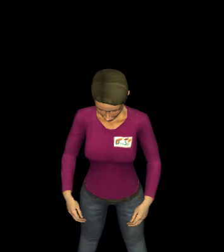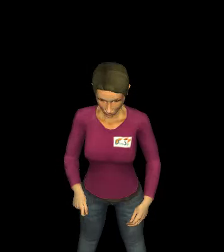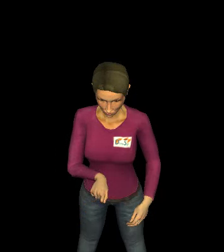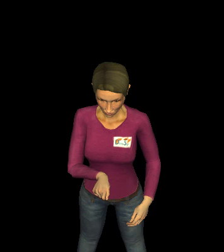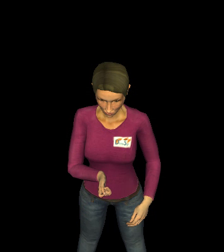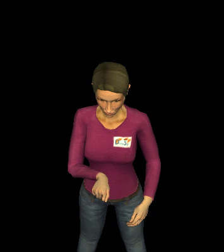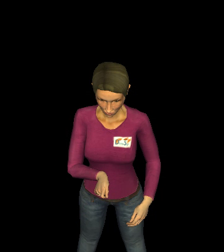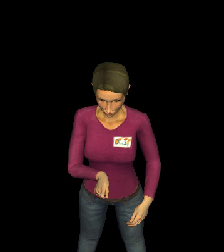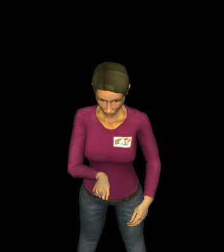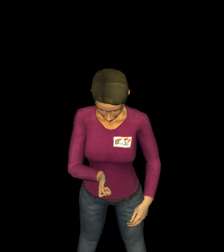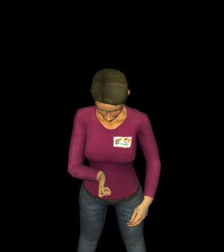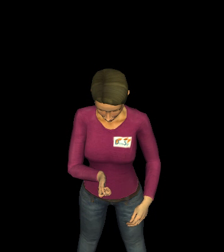مفتاح